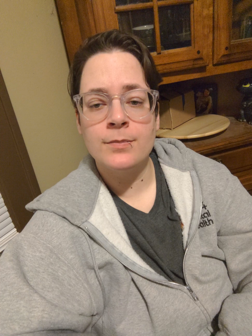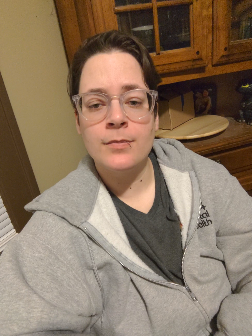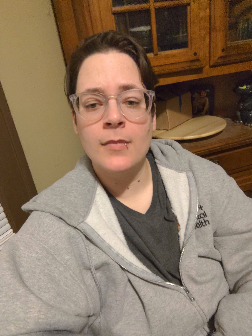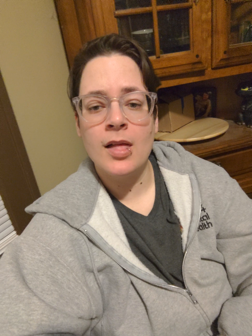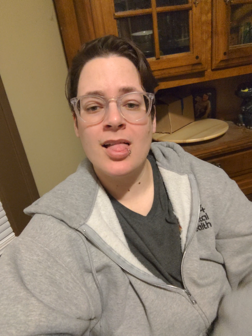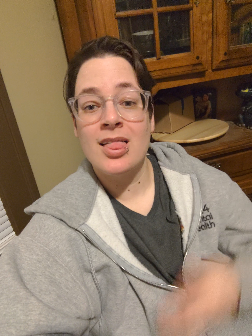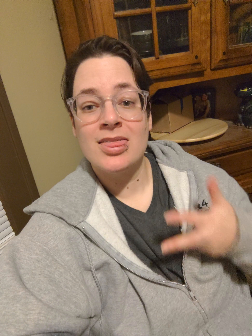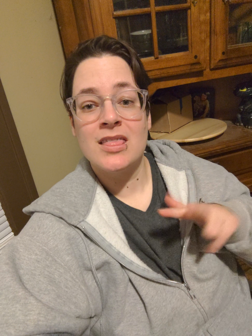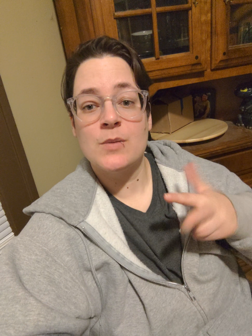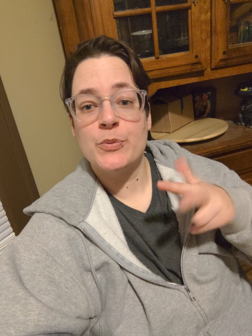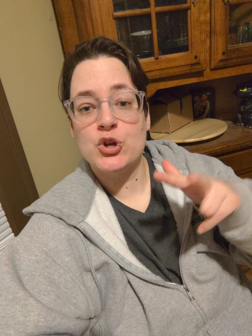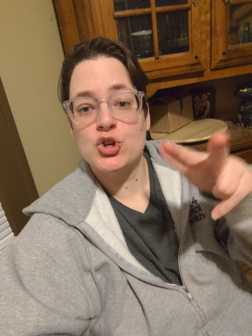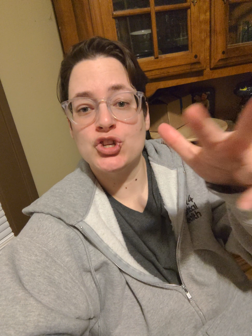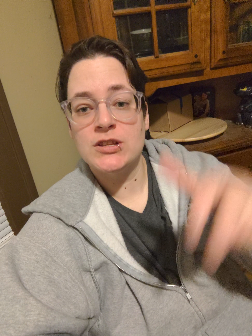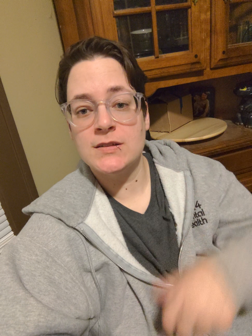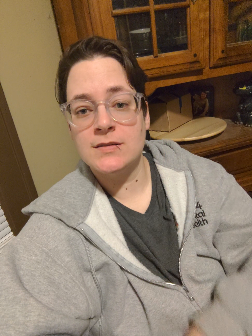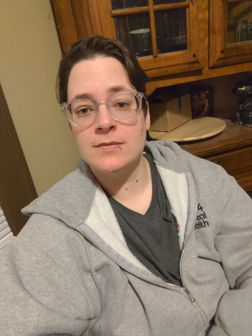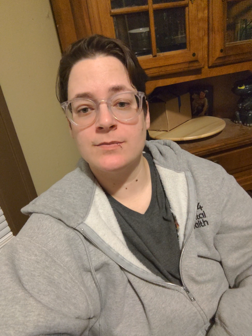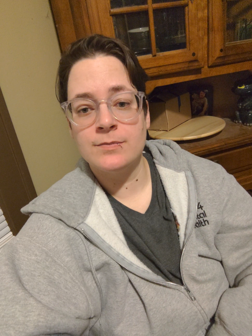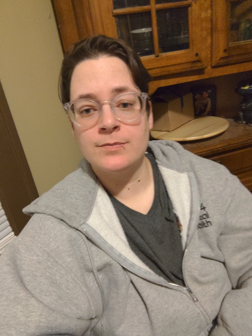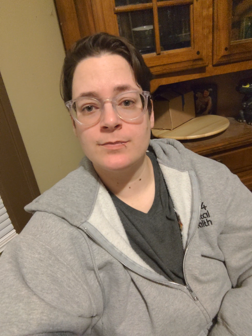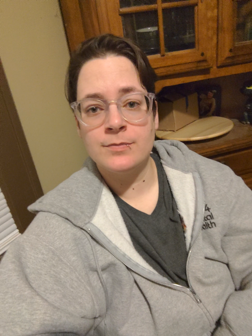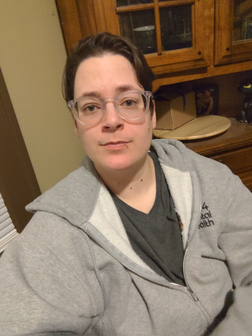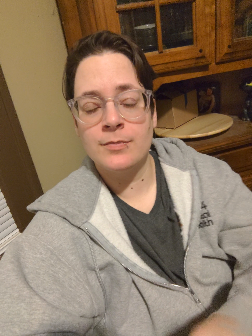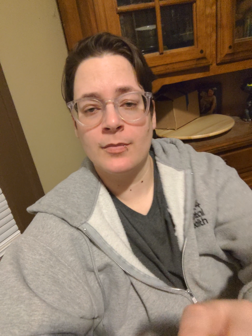helicopter